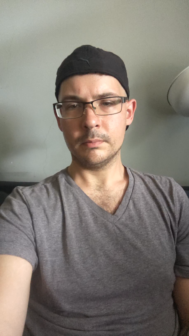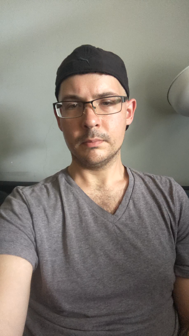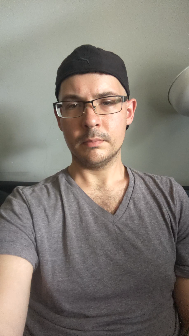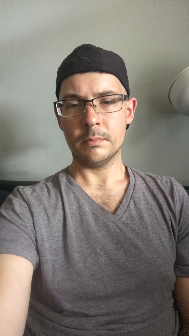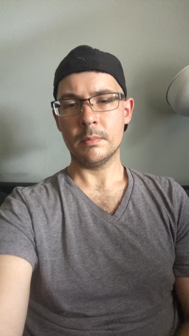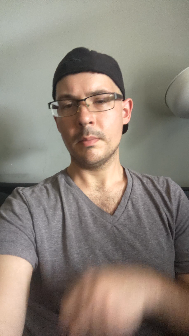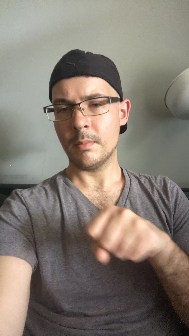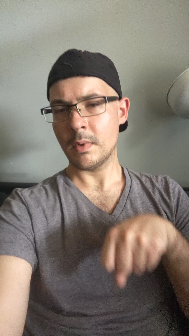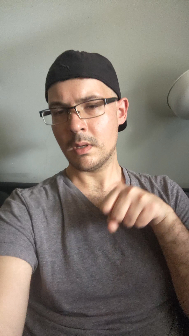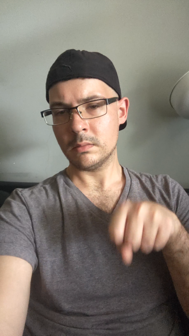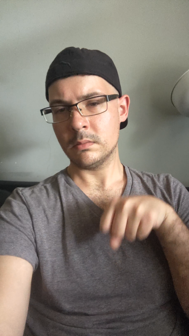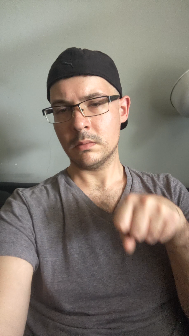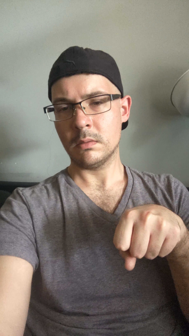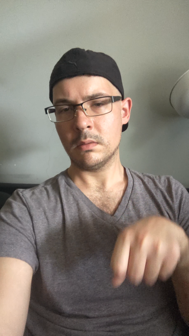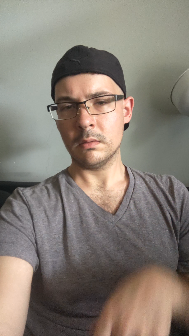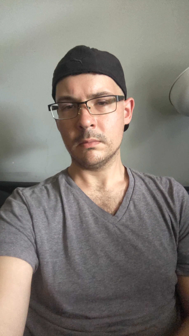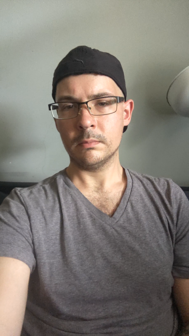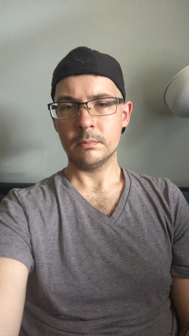bicycle